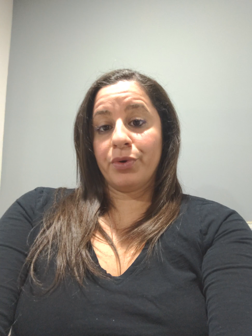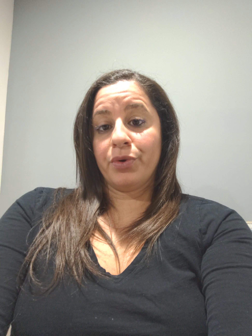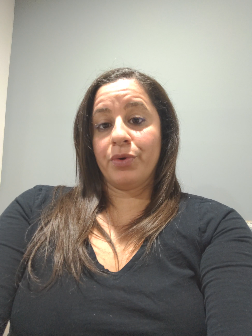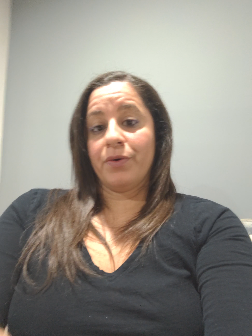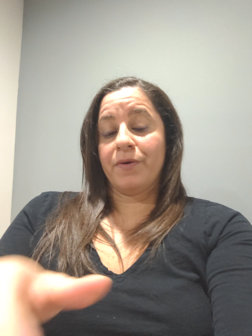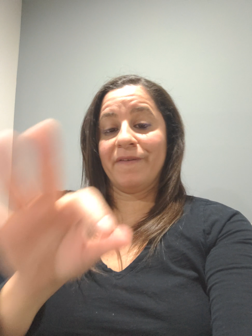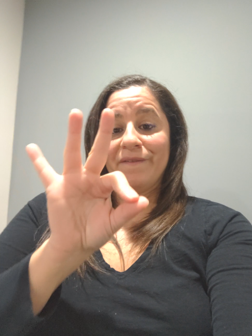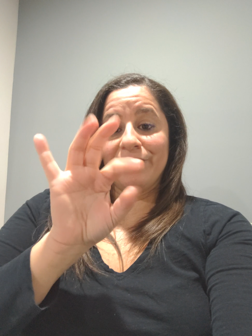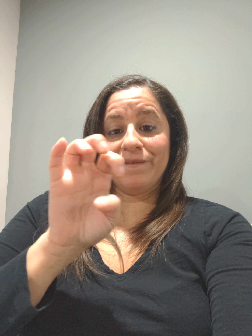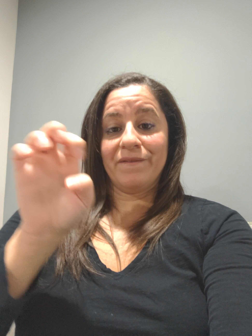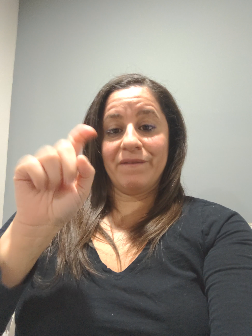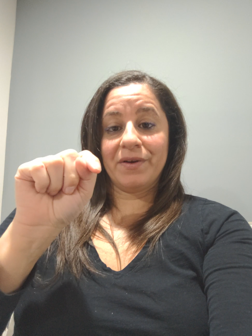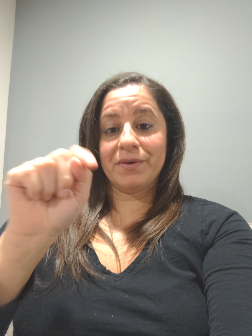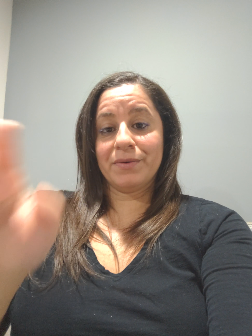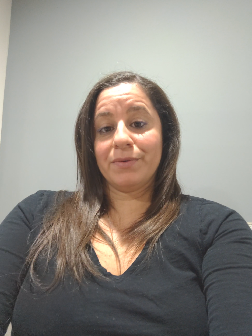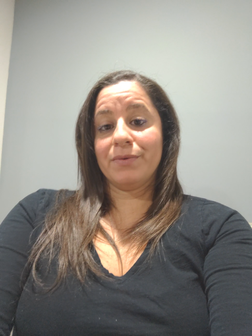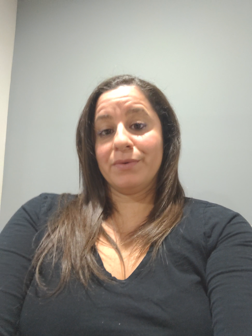feet